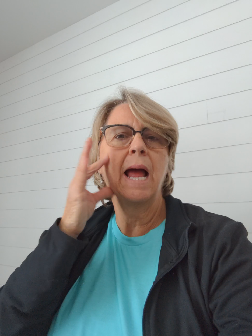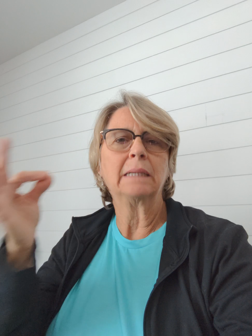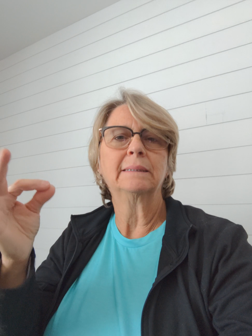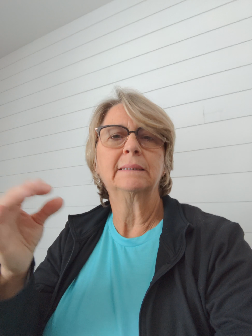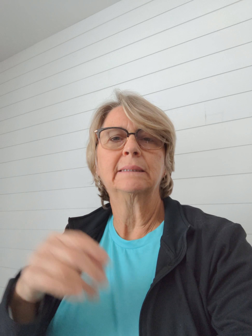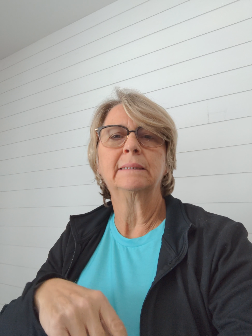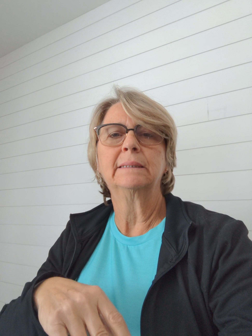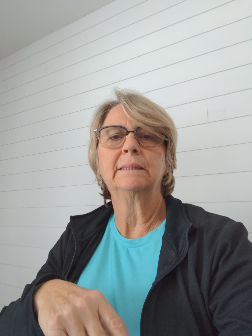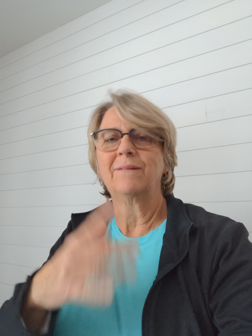cat